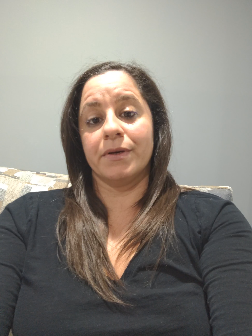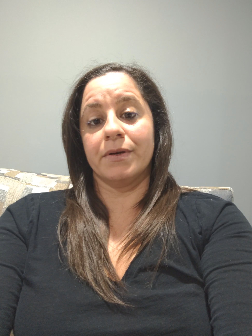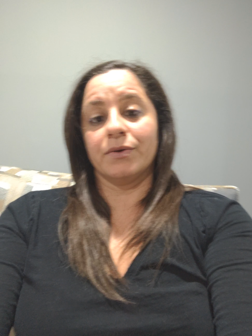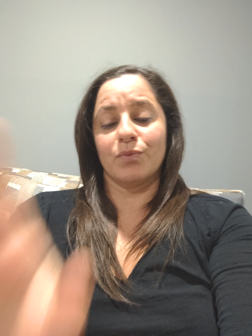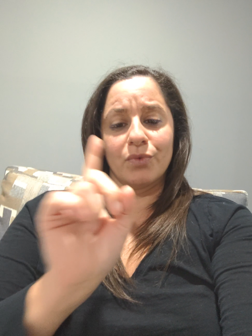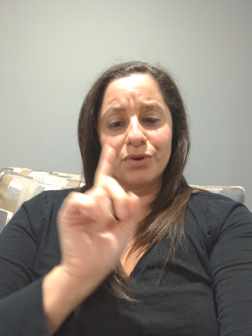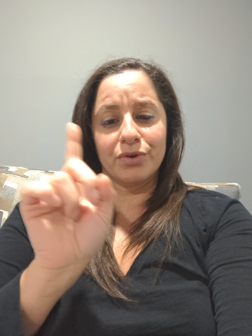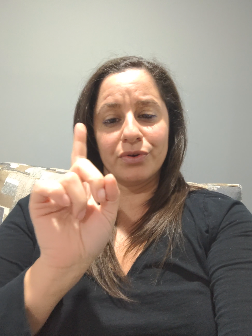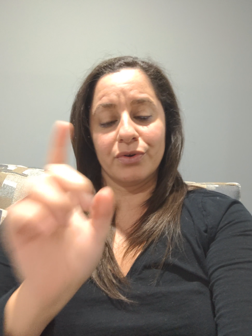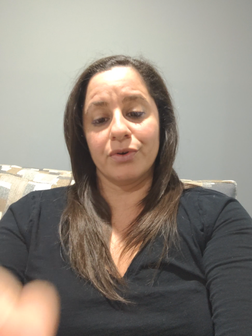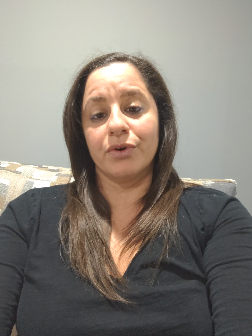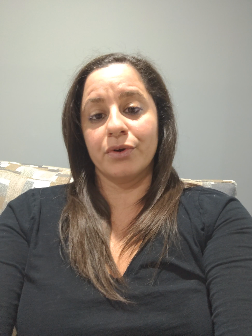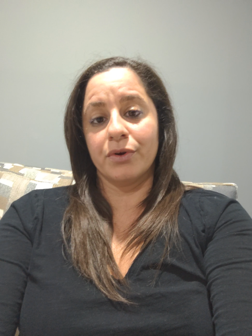where